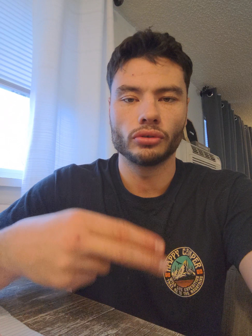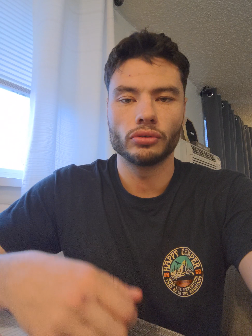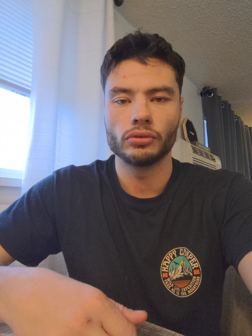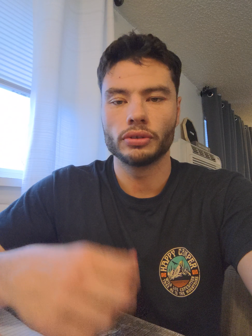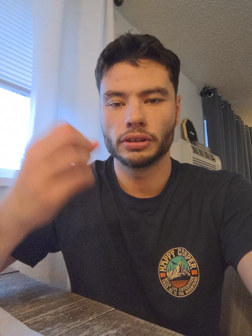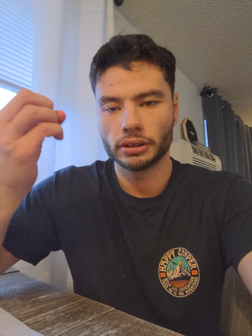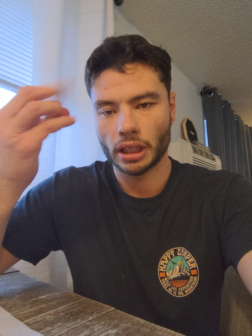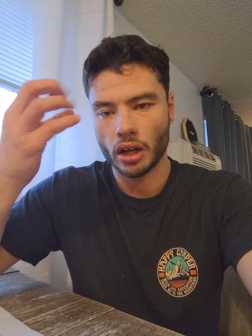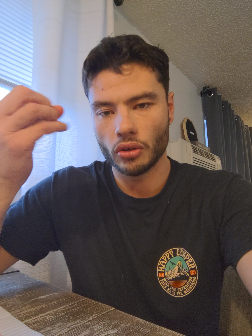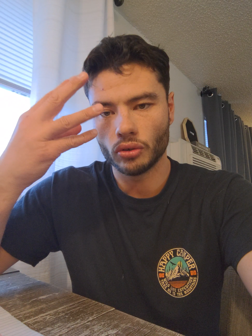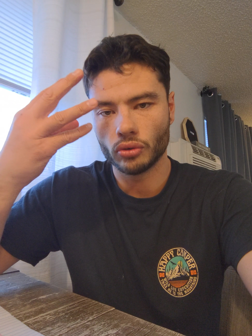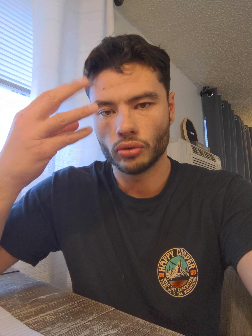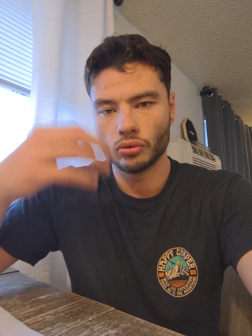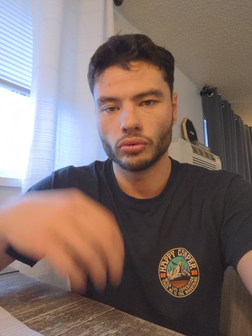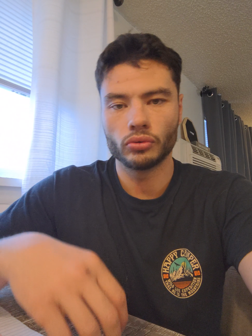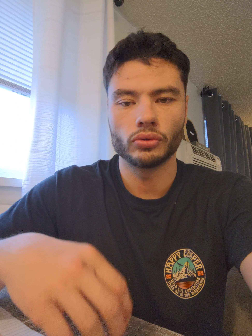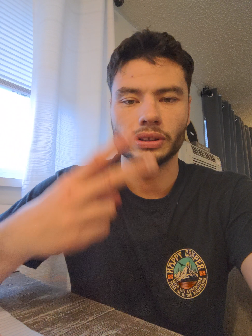shower